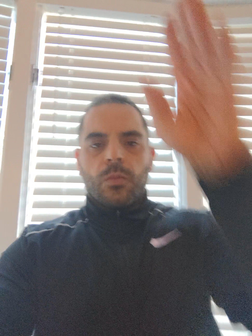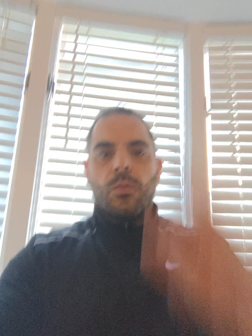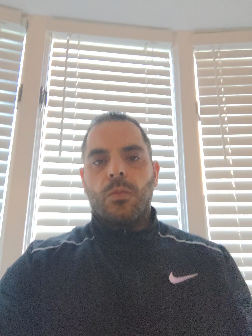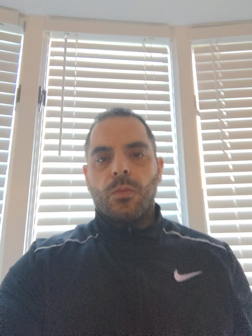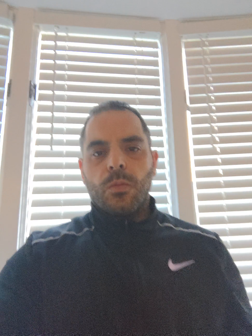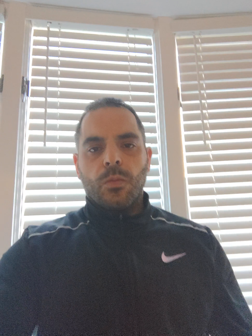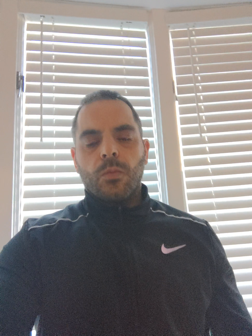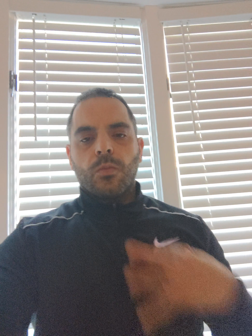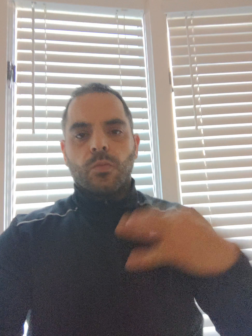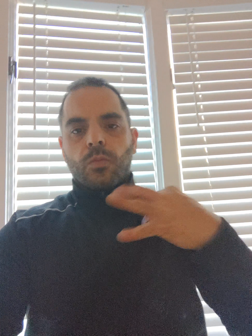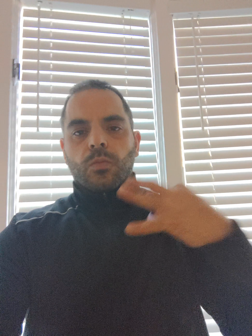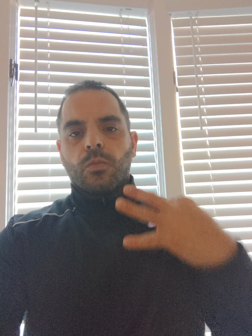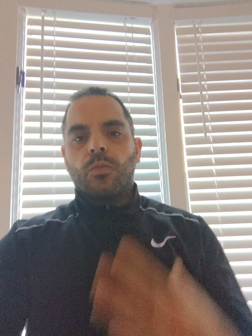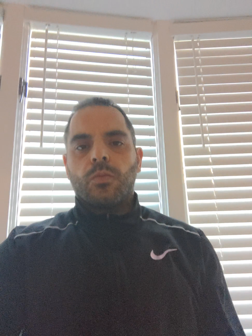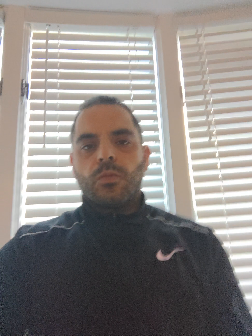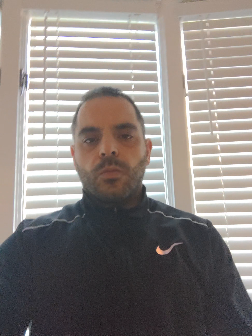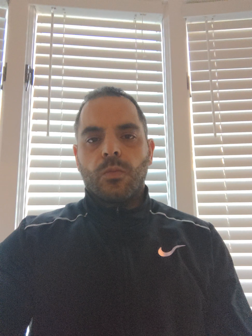shirt